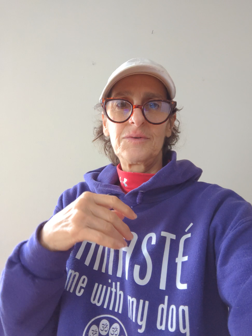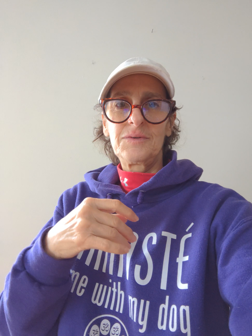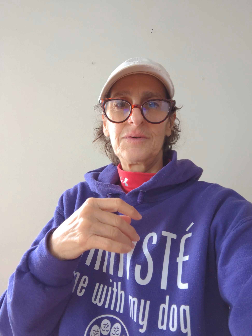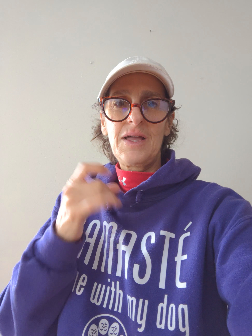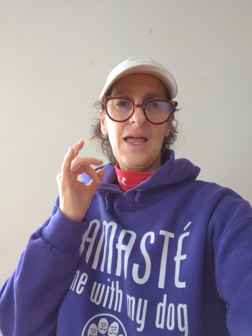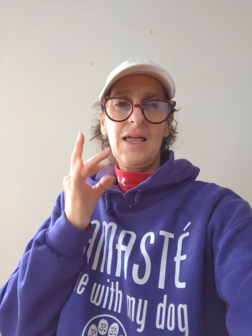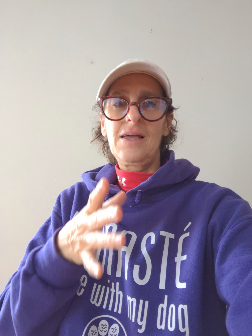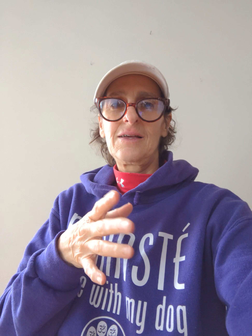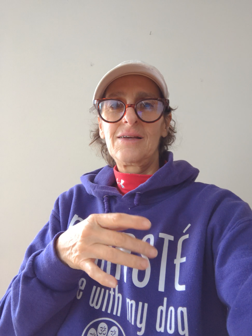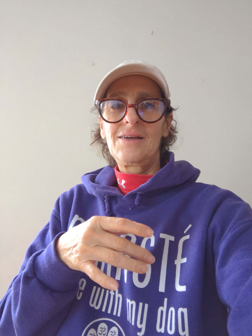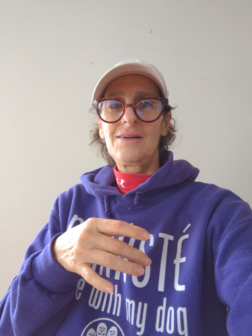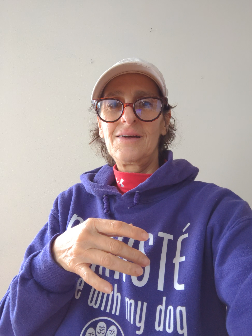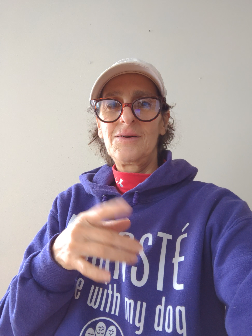hate